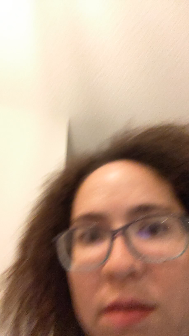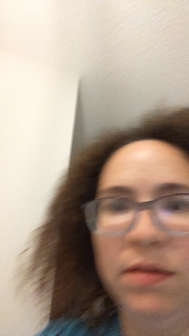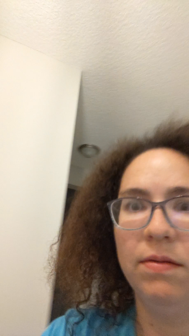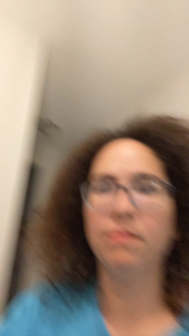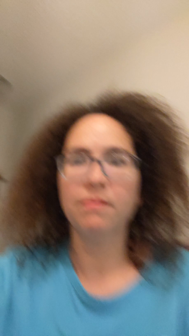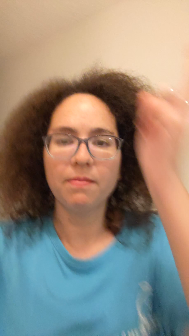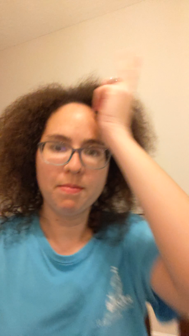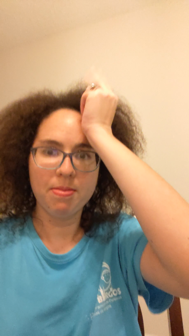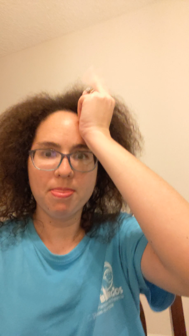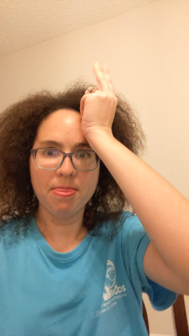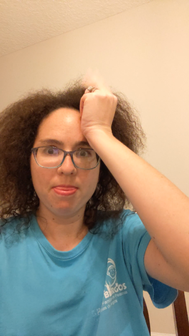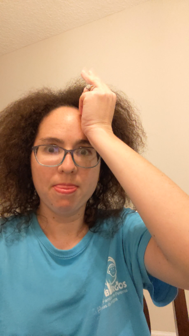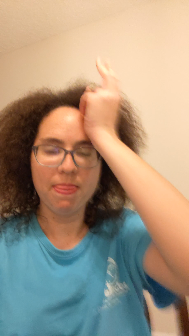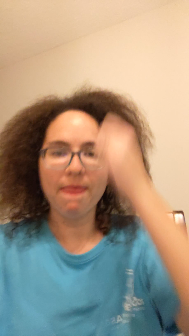bunny